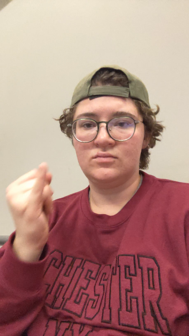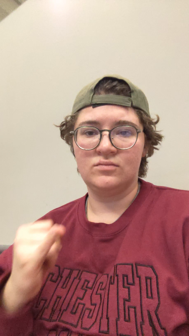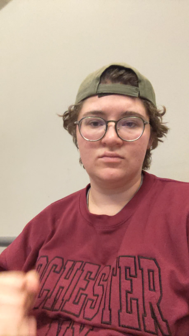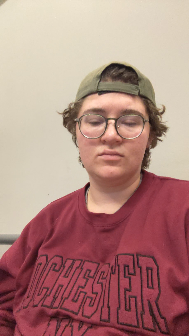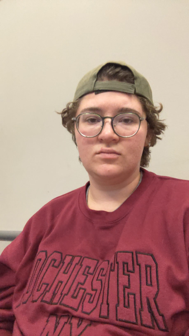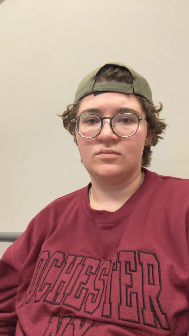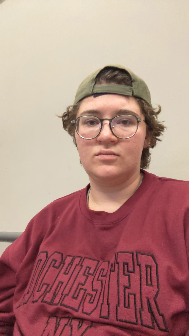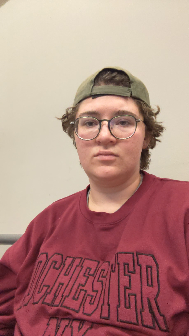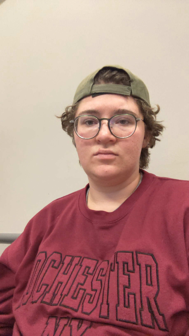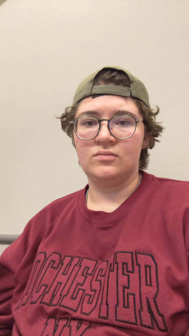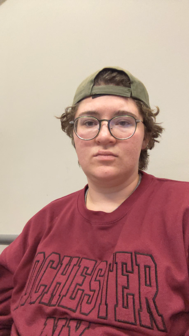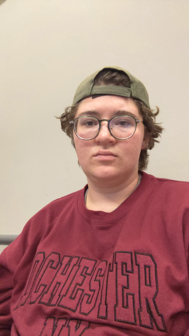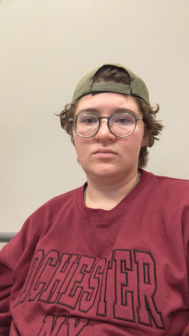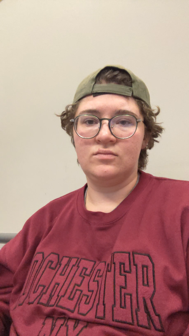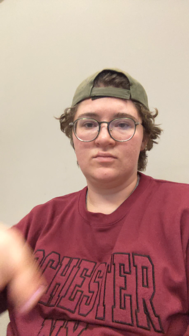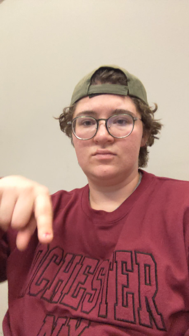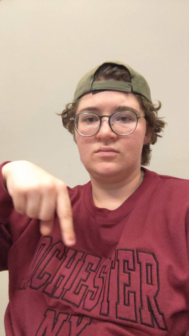flip-flop